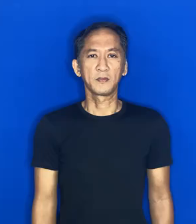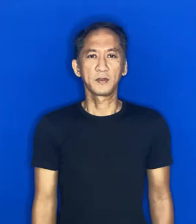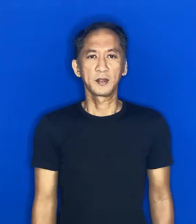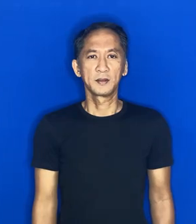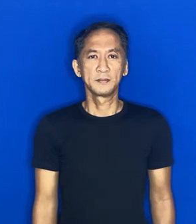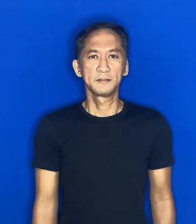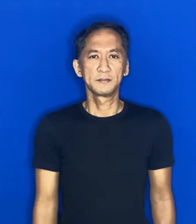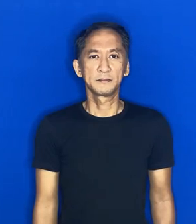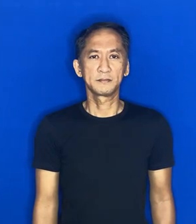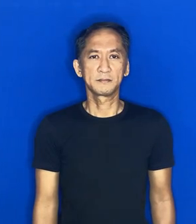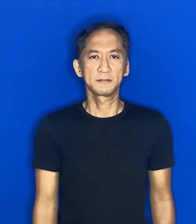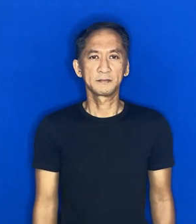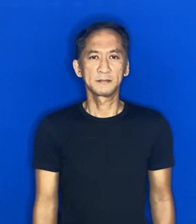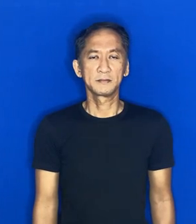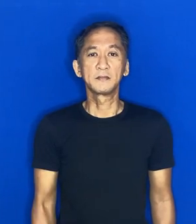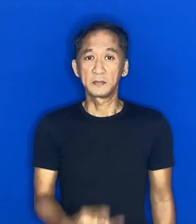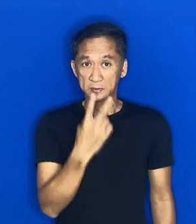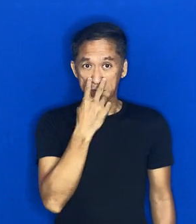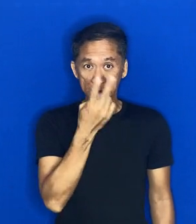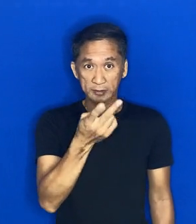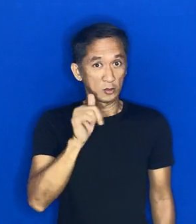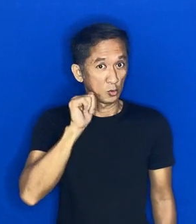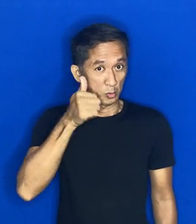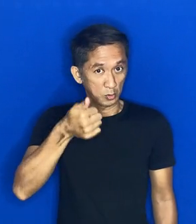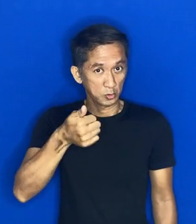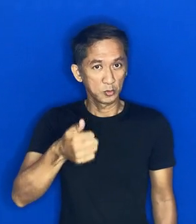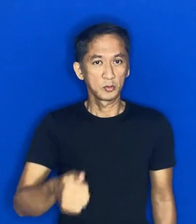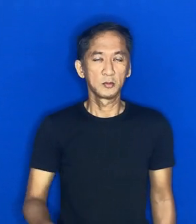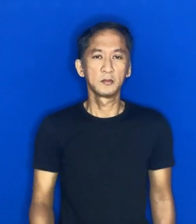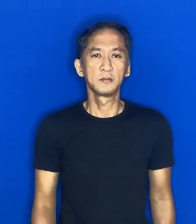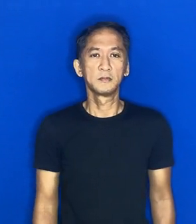see you tomorrow